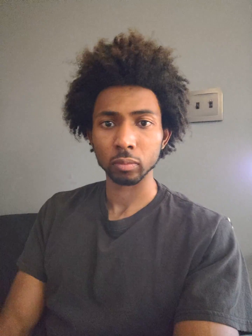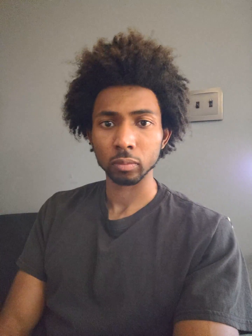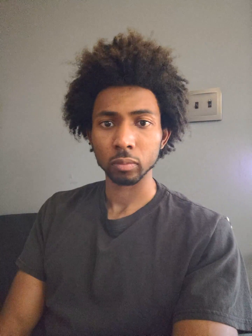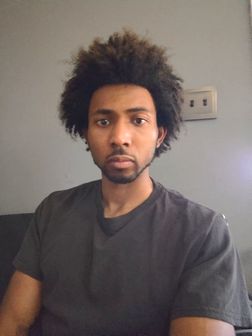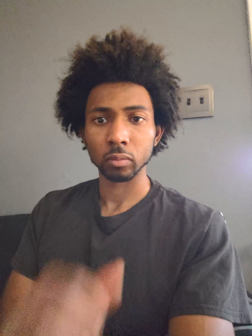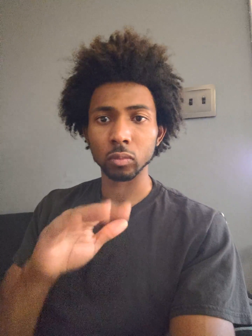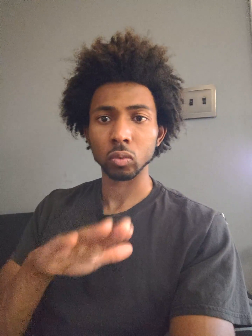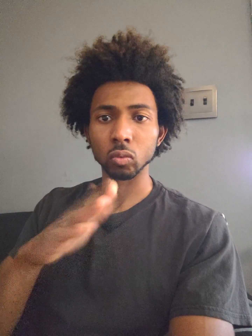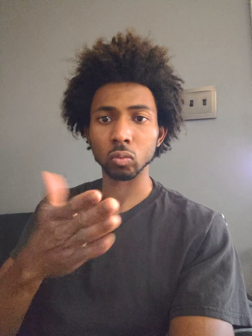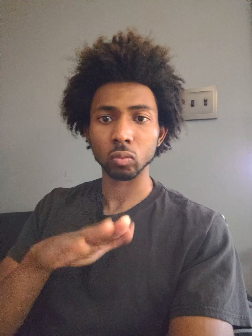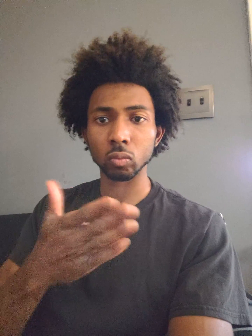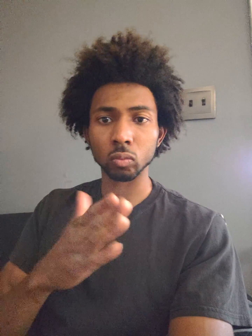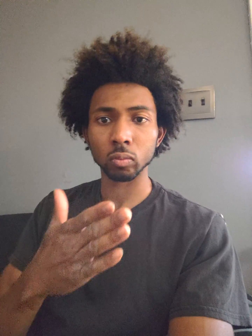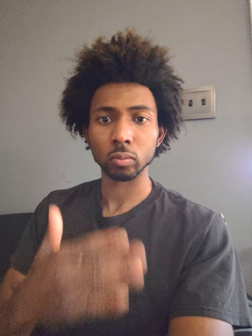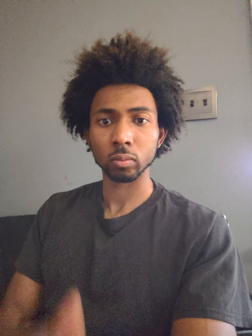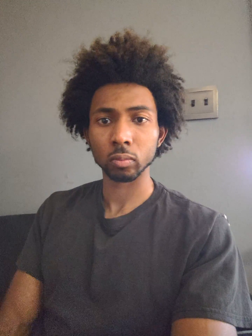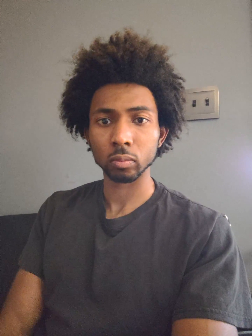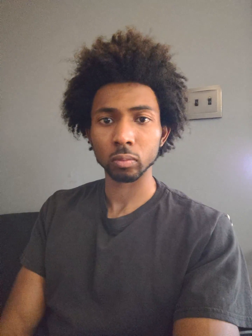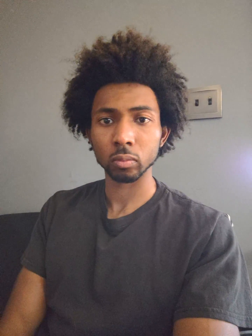cook